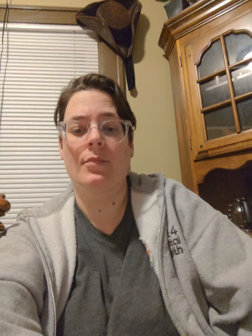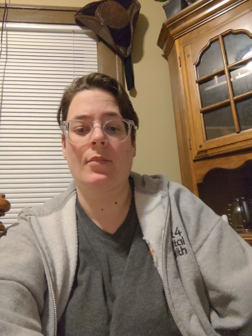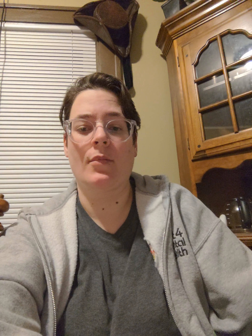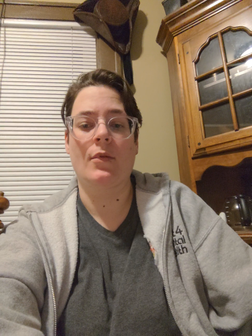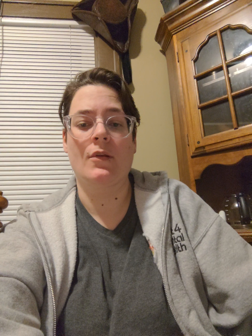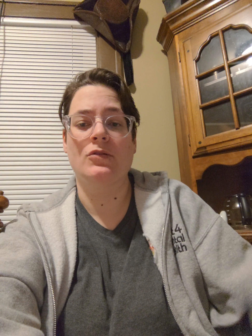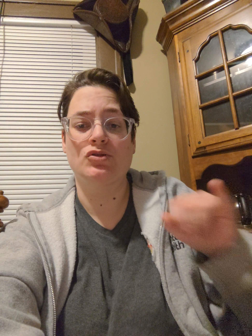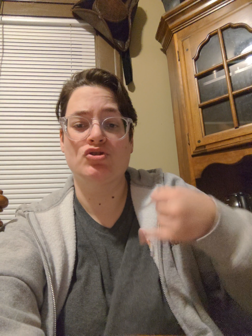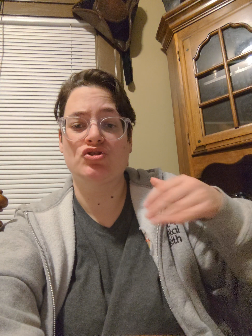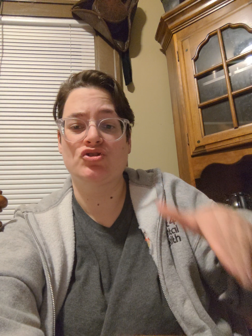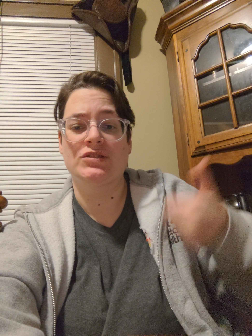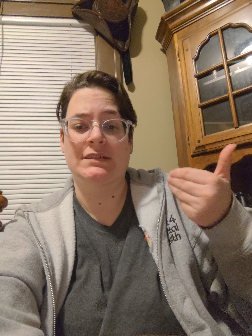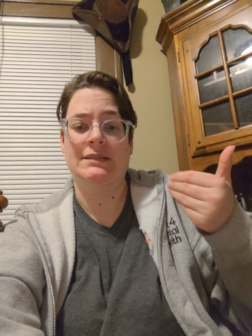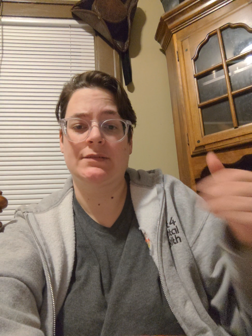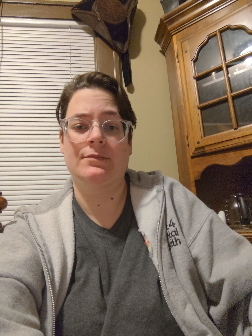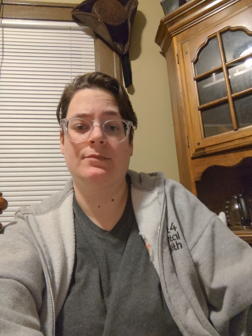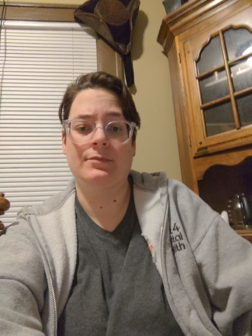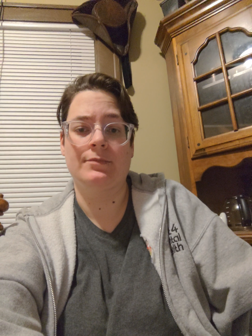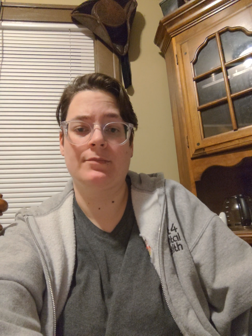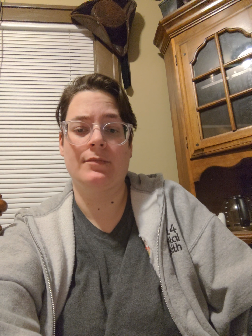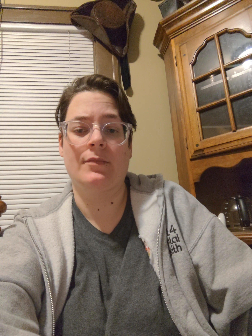jeans